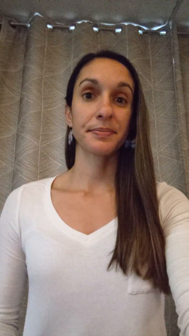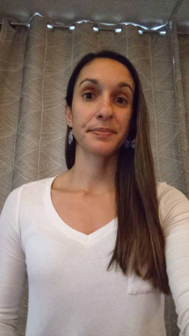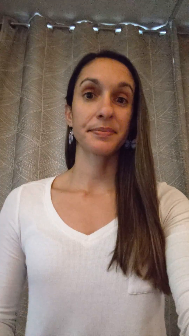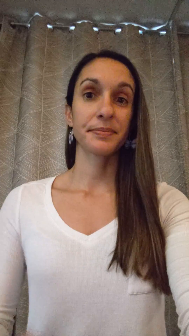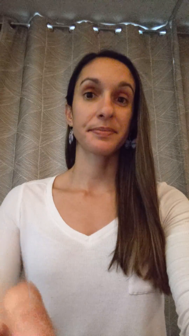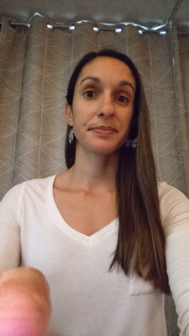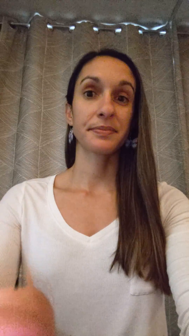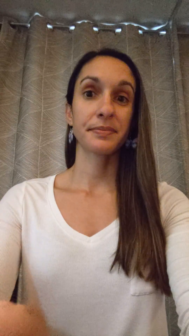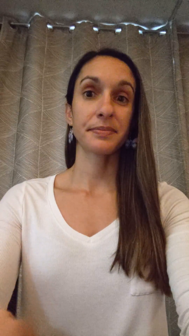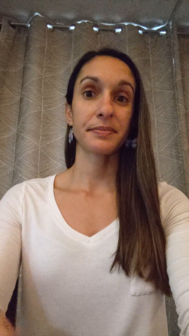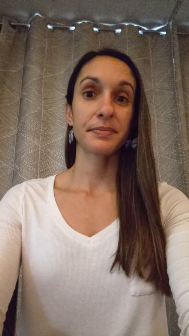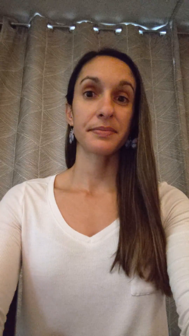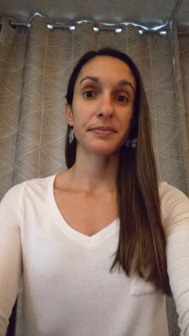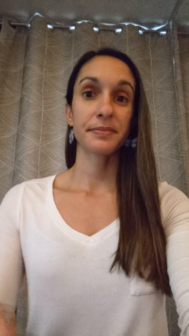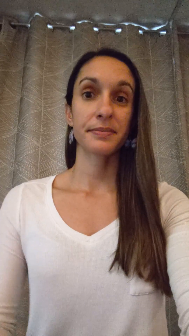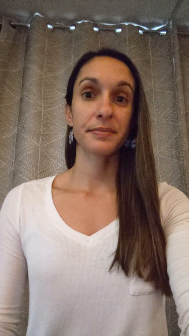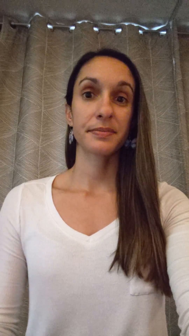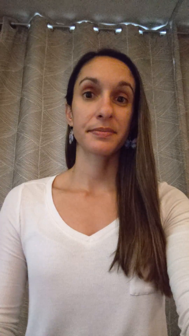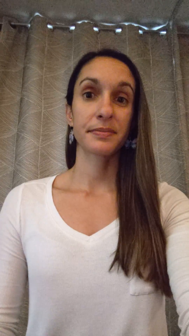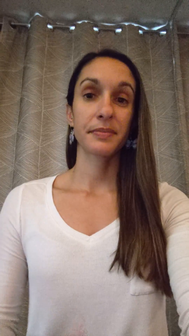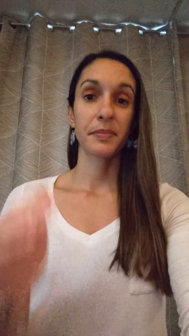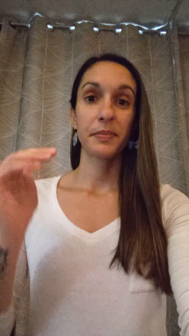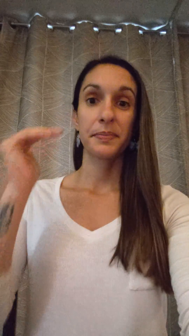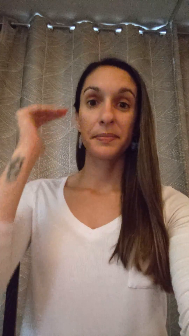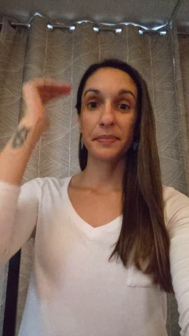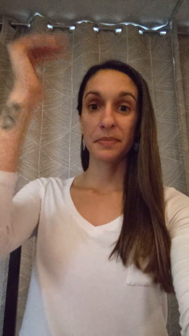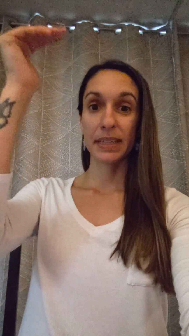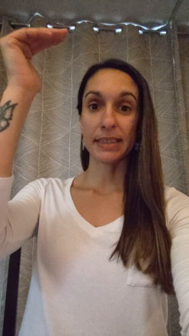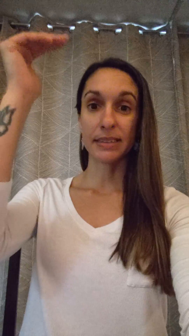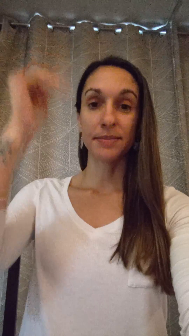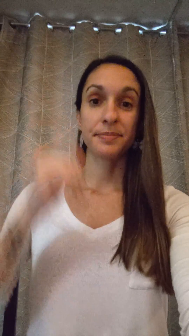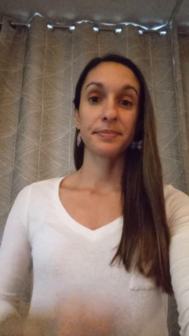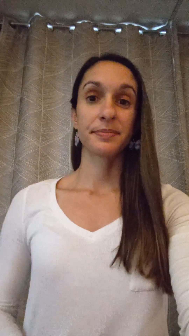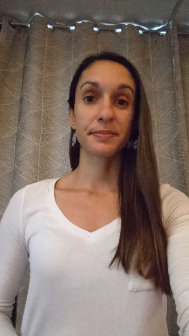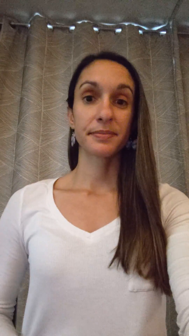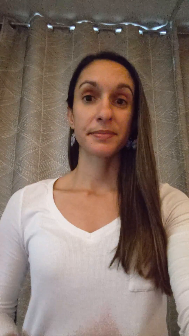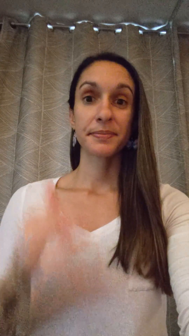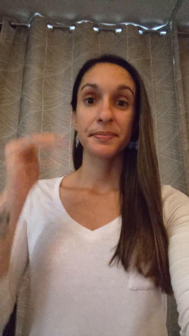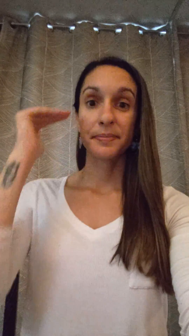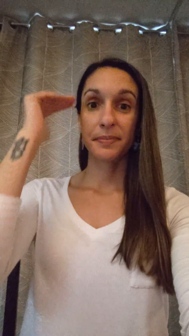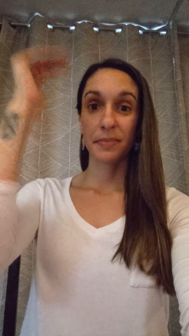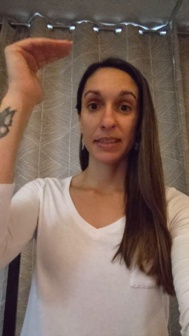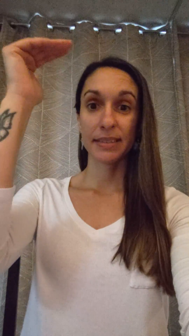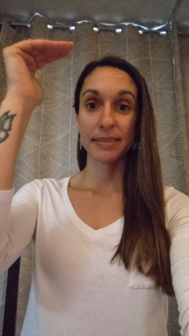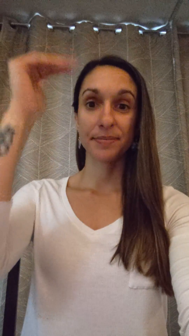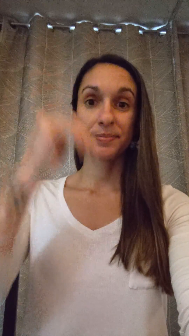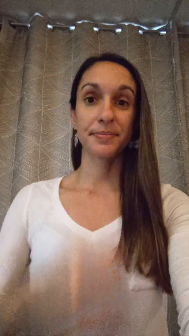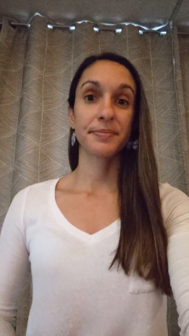big